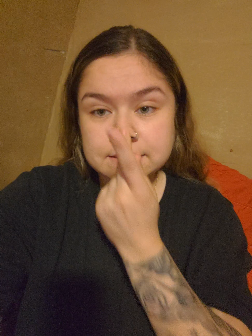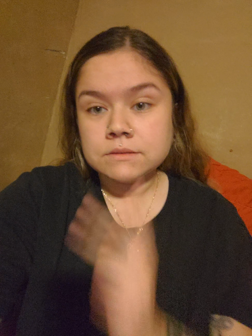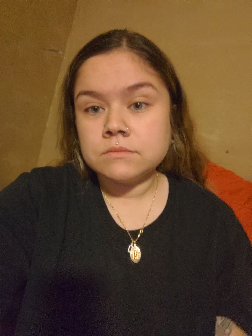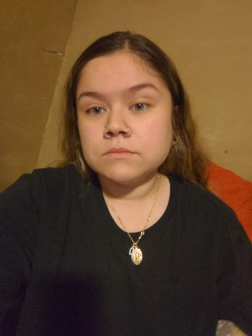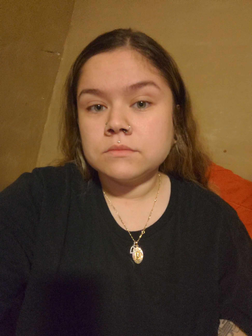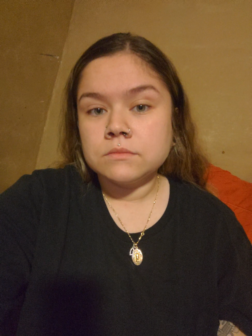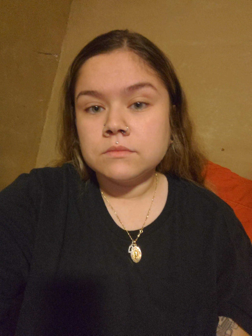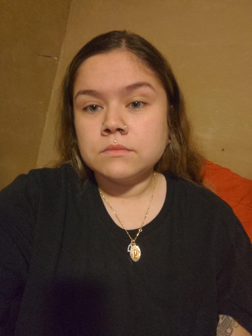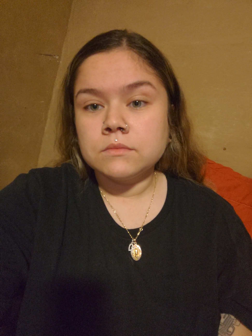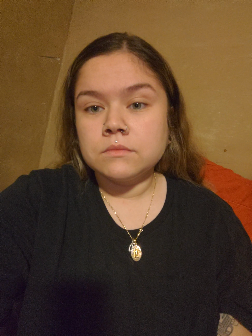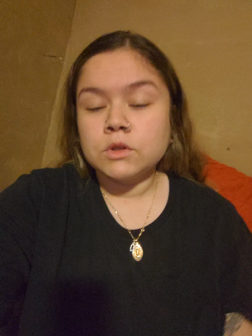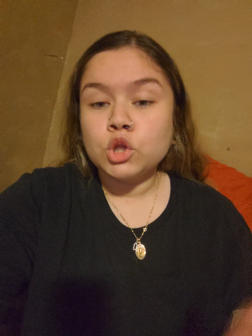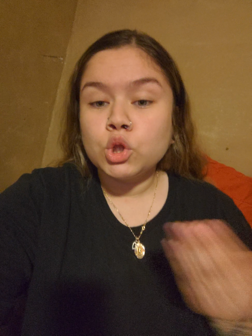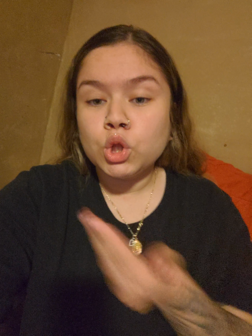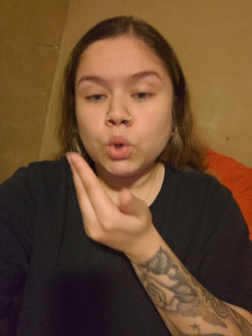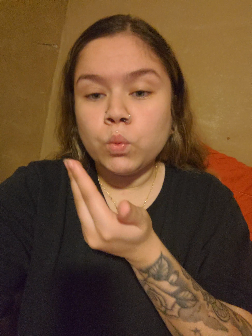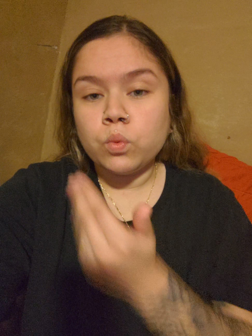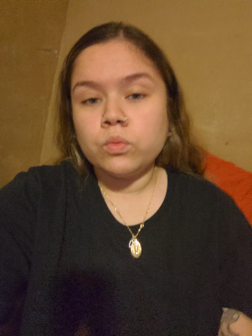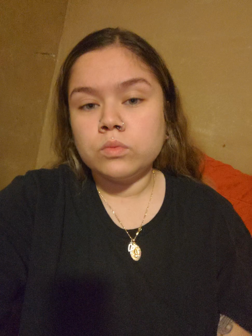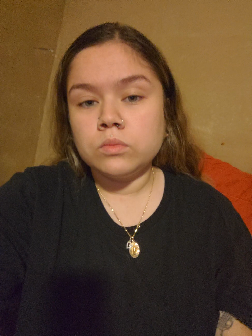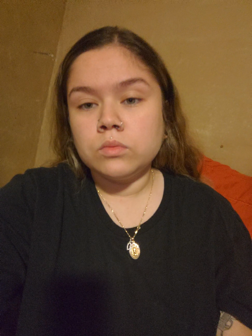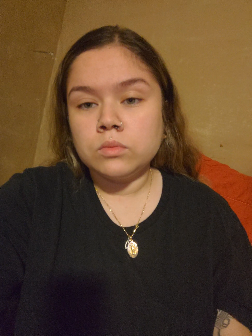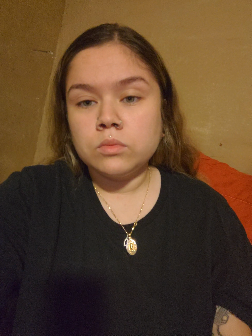new